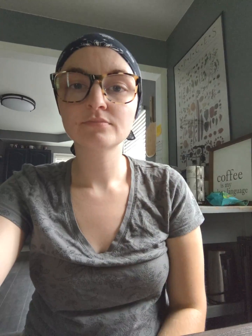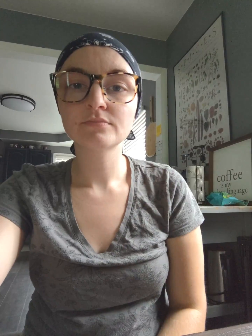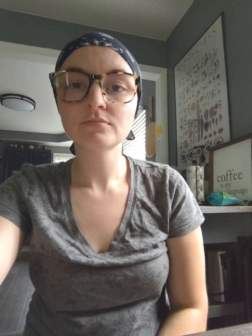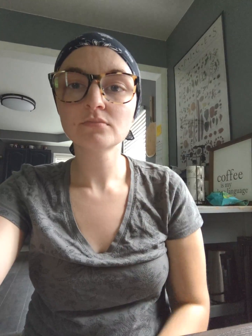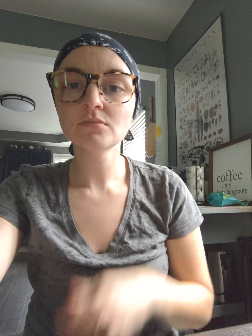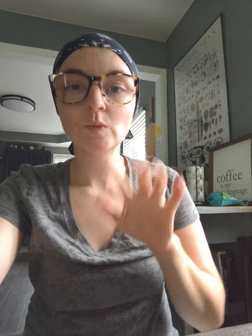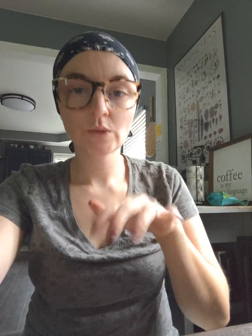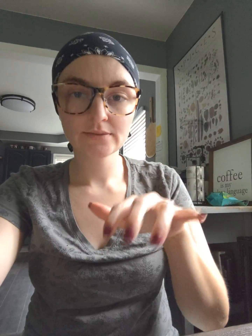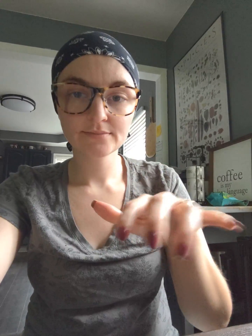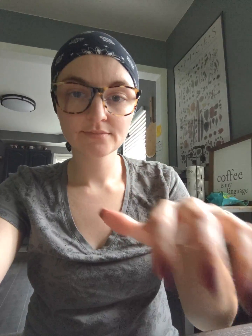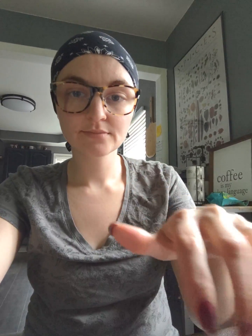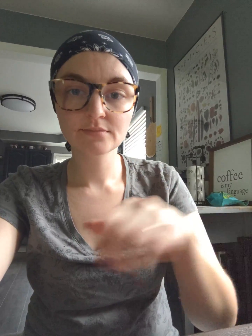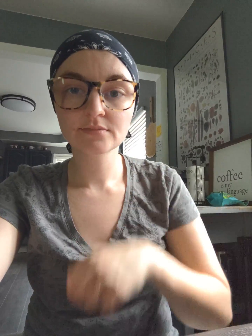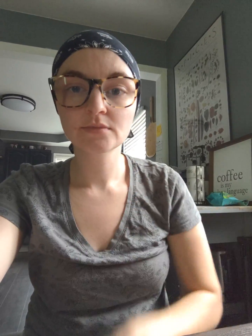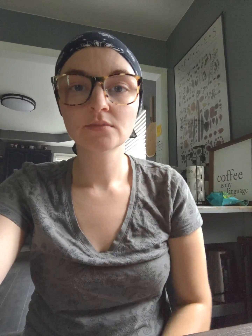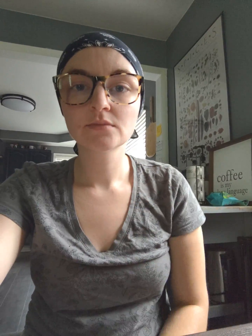grapes